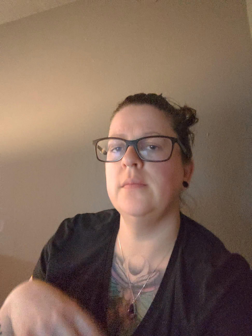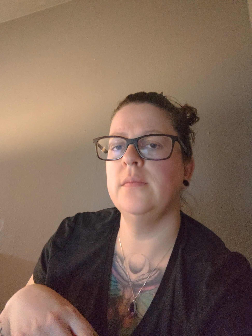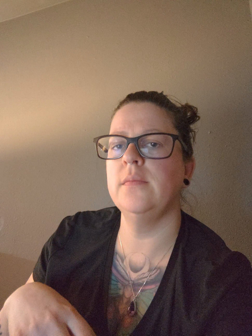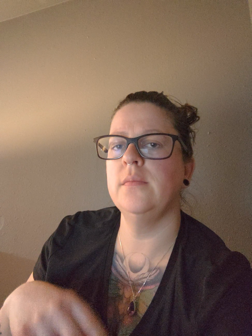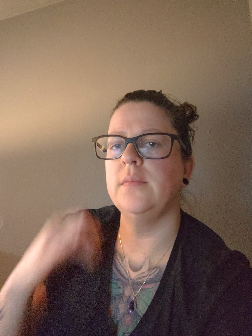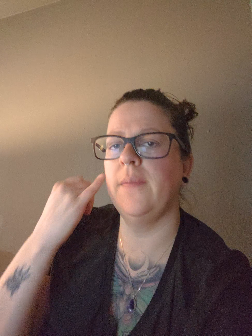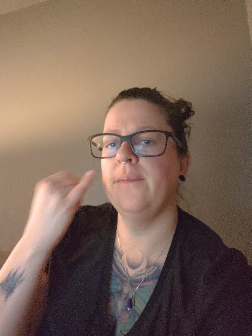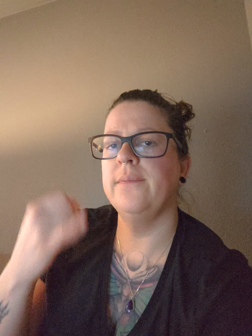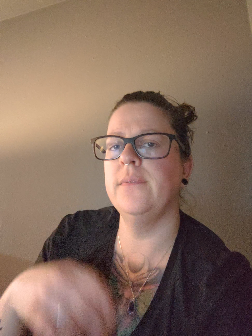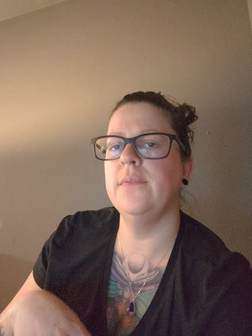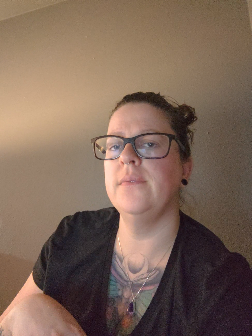if